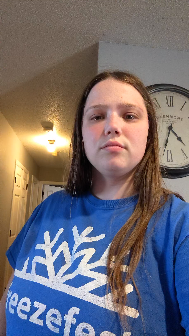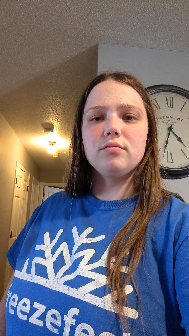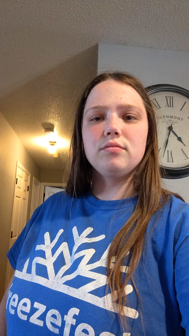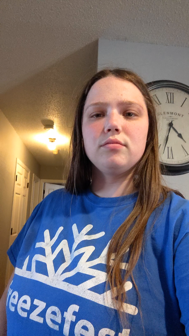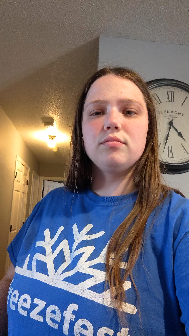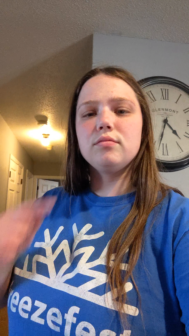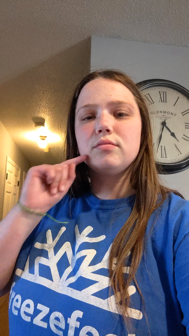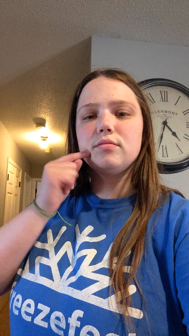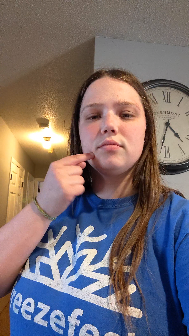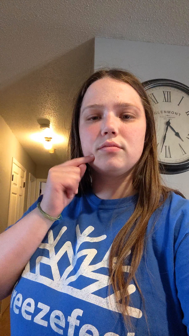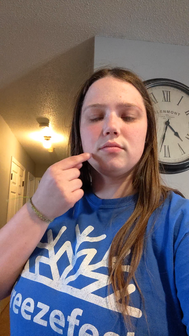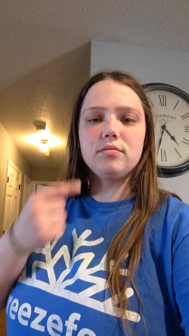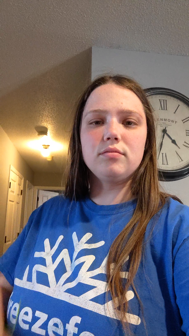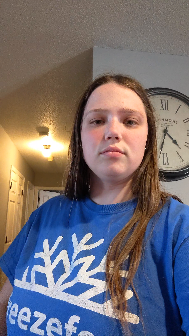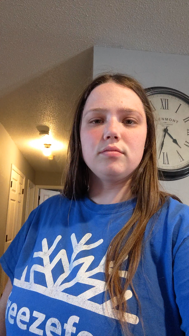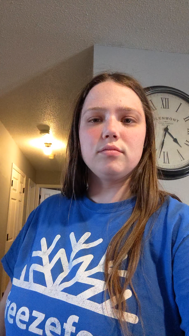candy